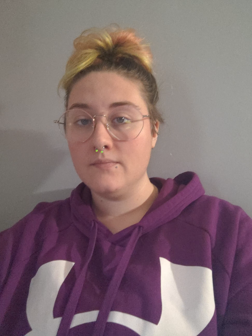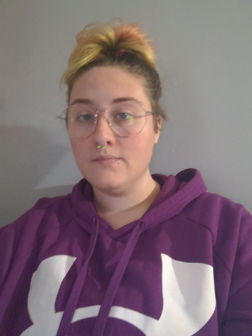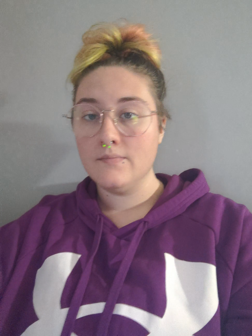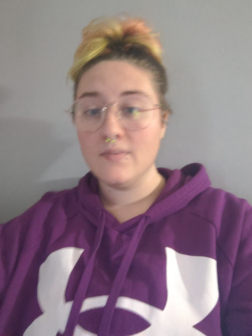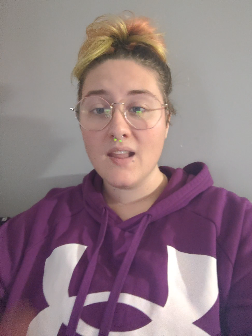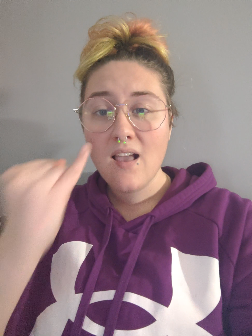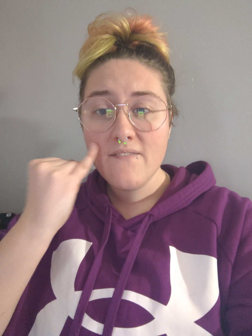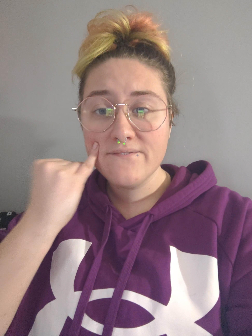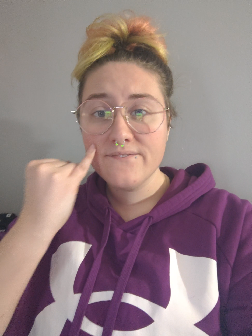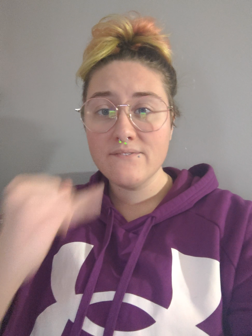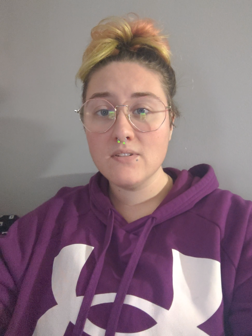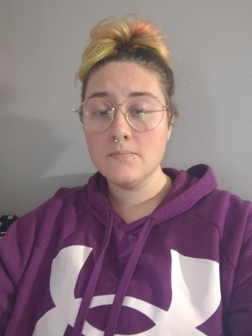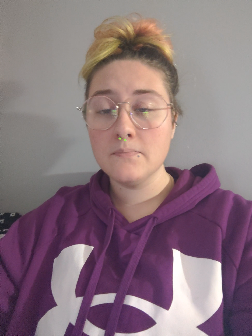if